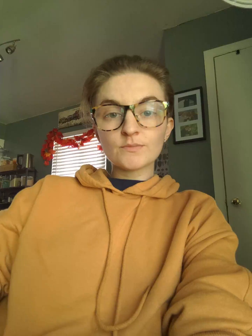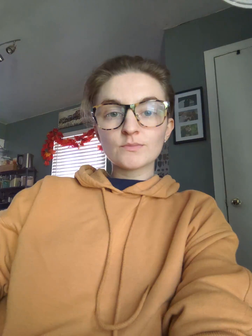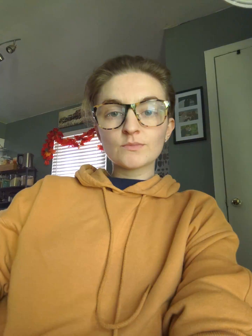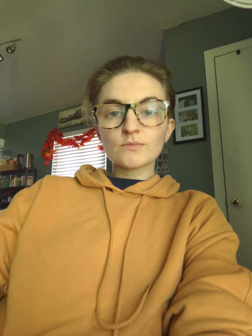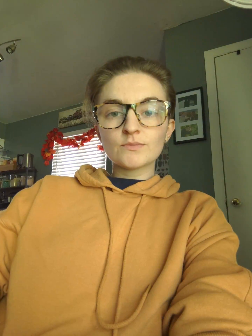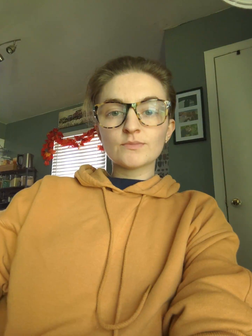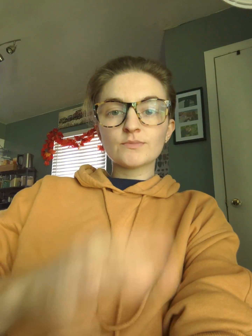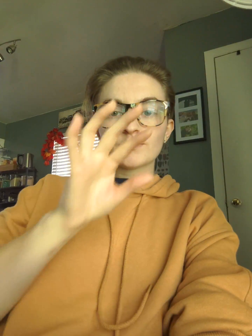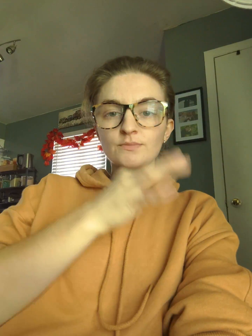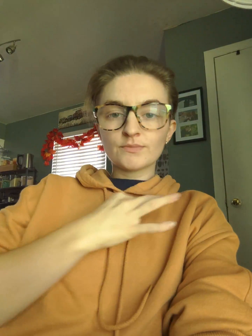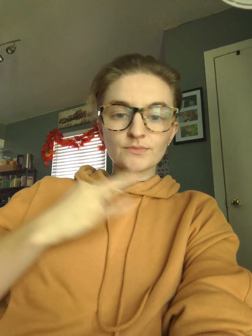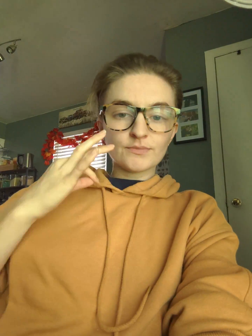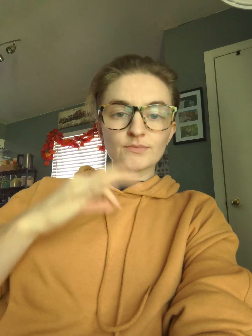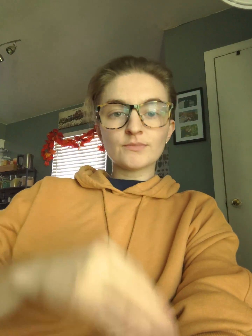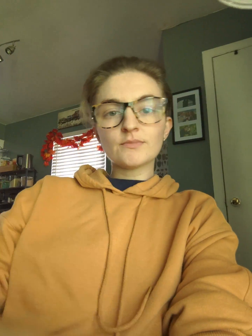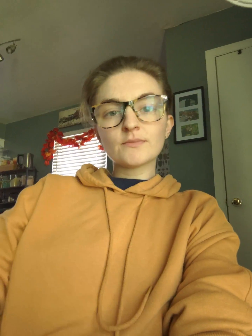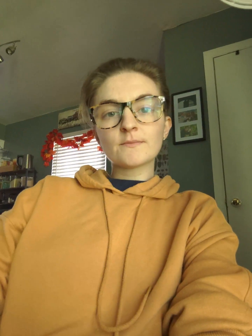beads